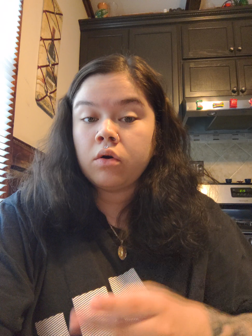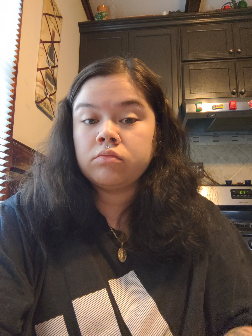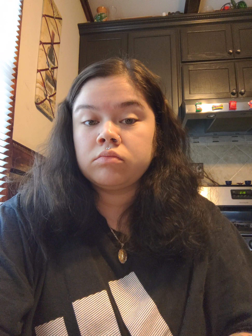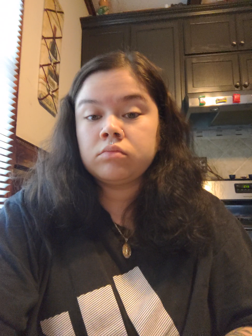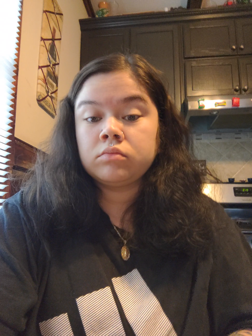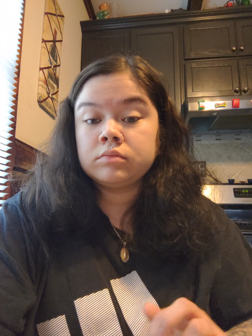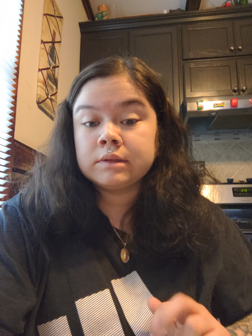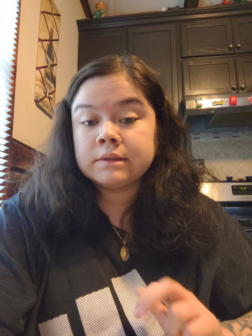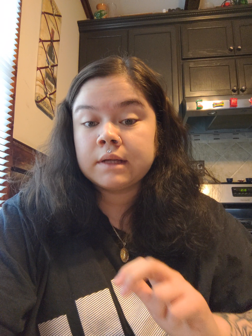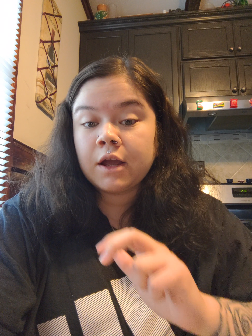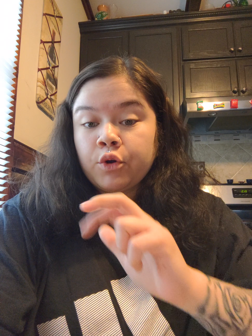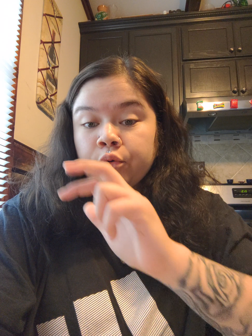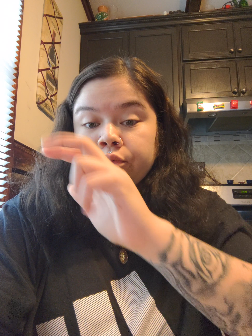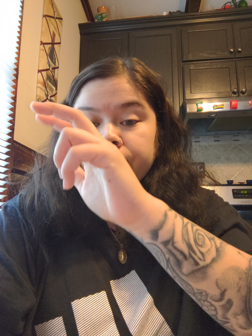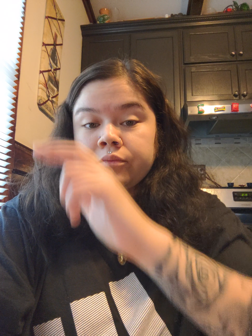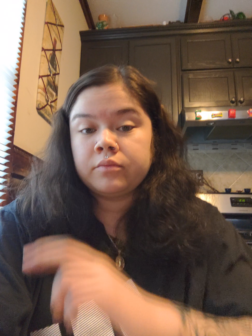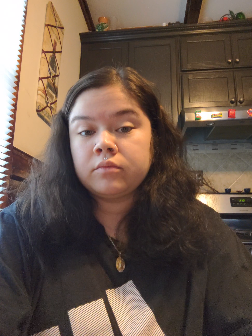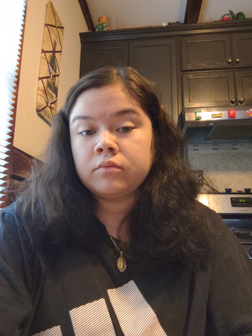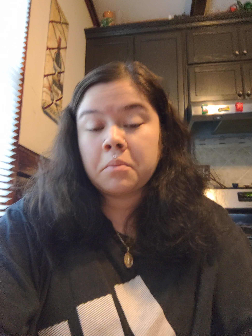stairs